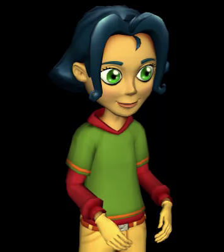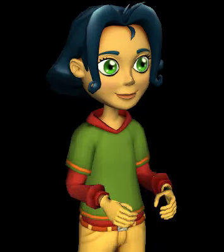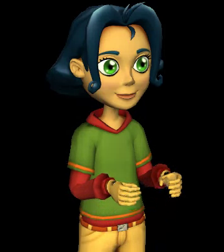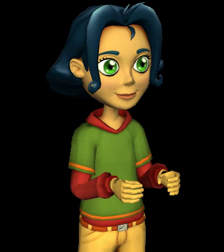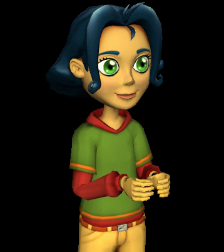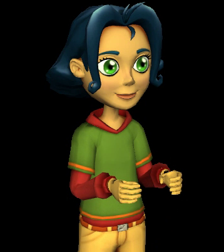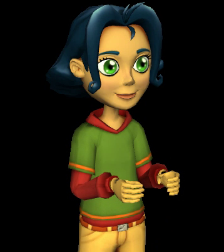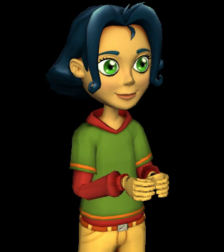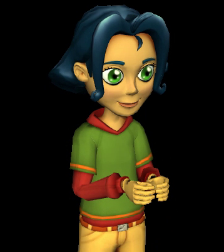مجموعة